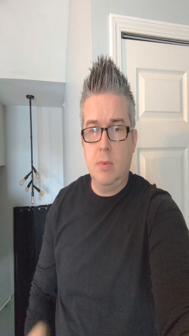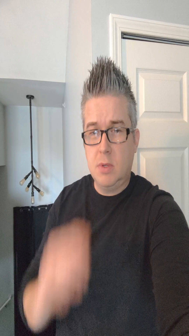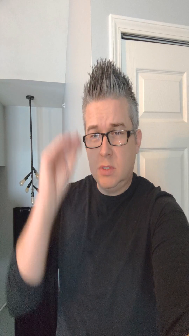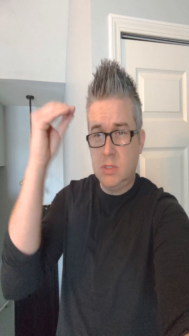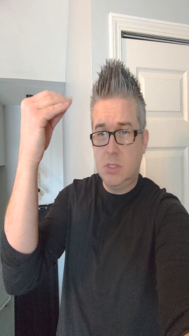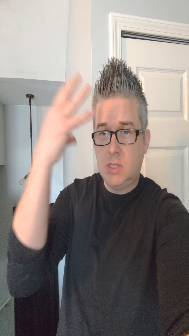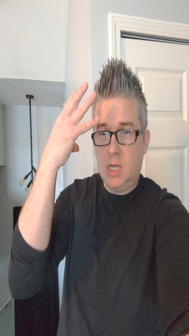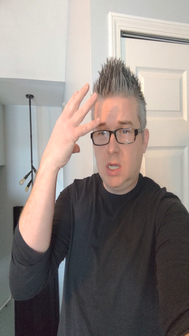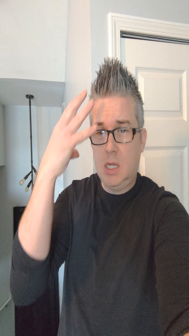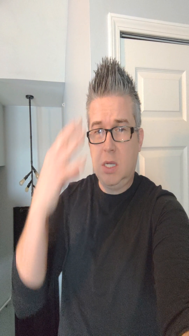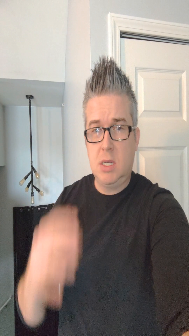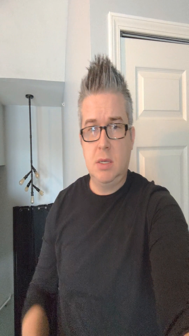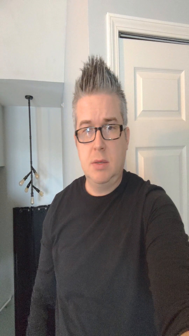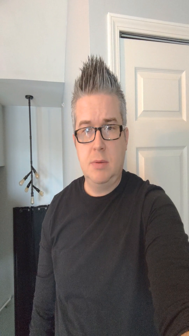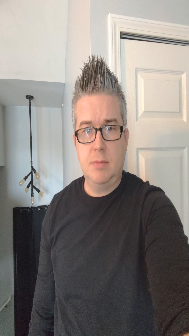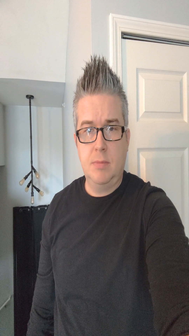sun